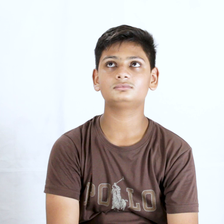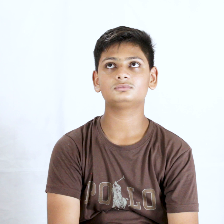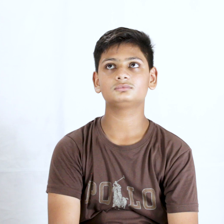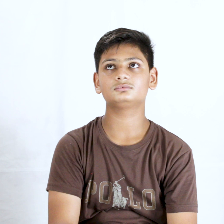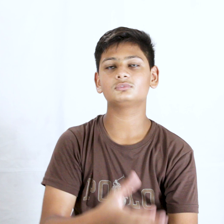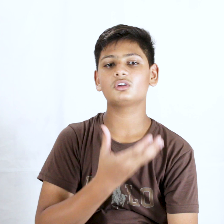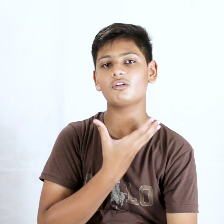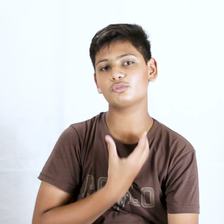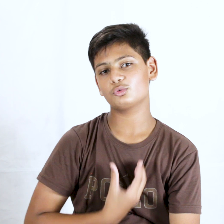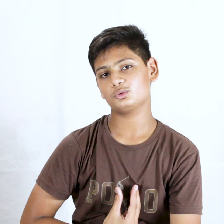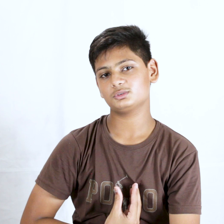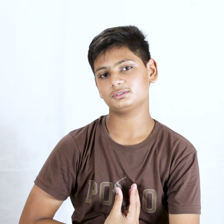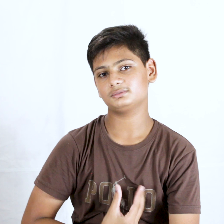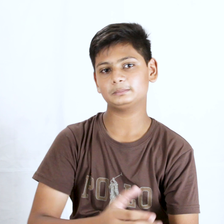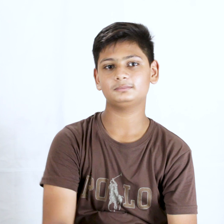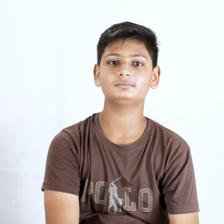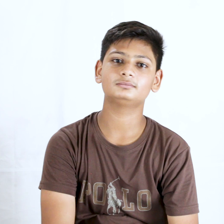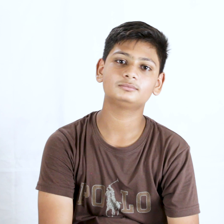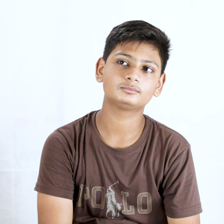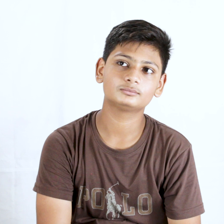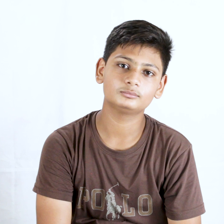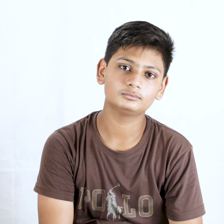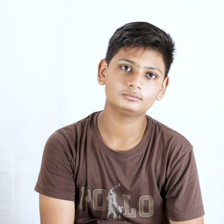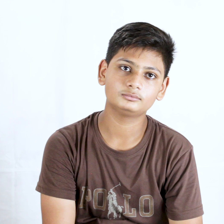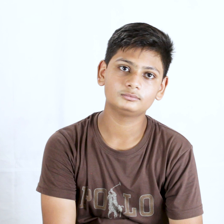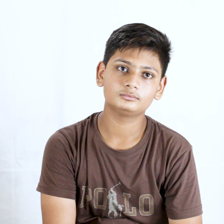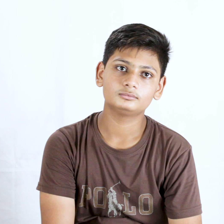sad